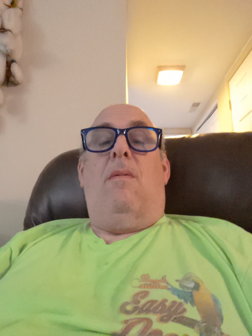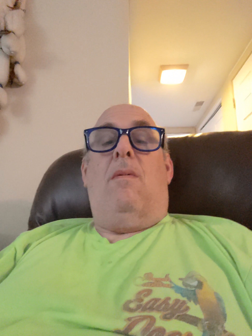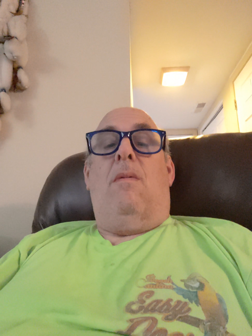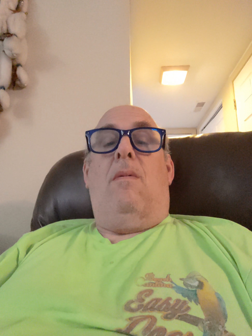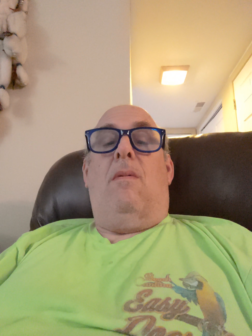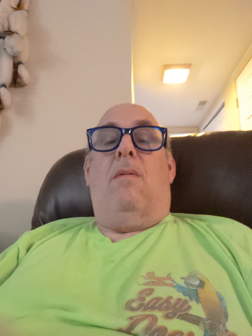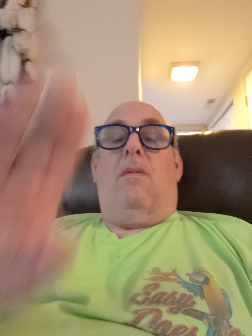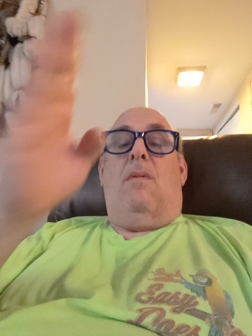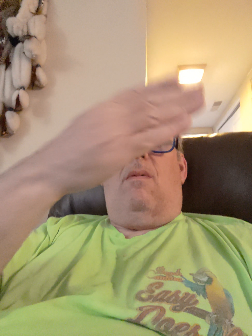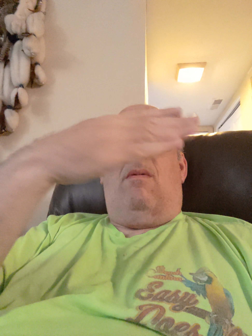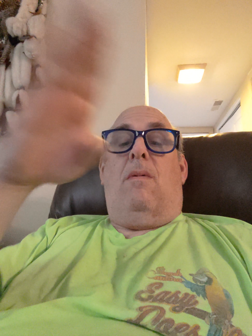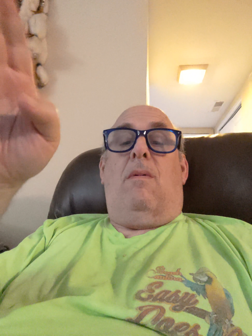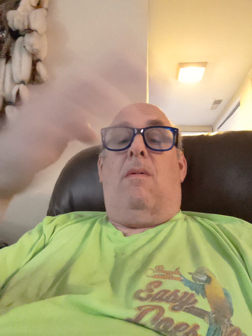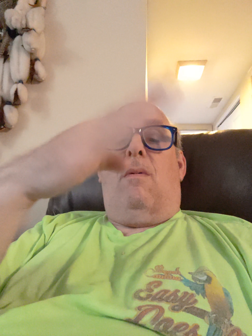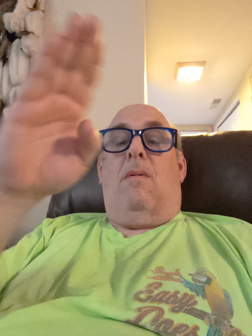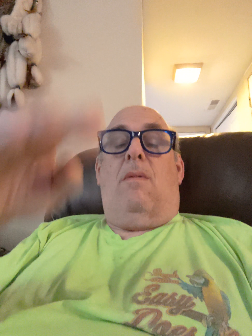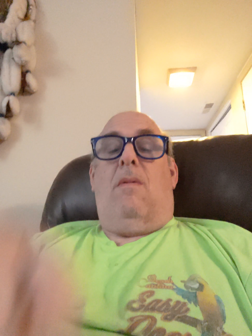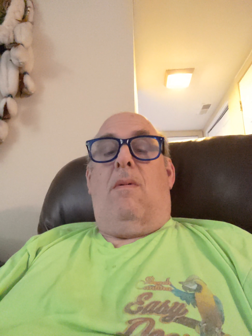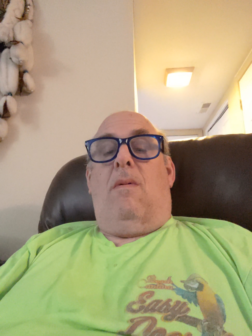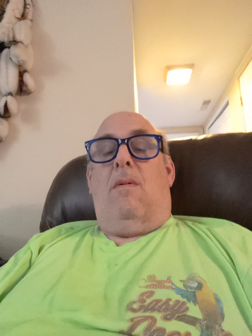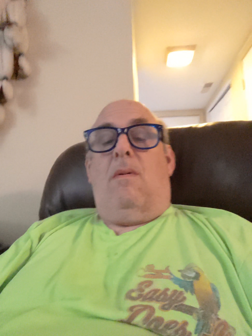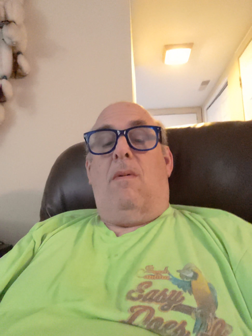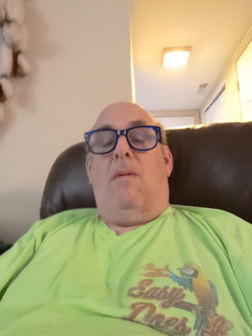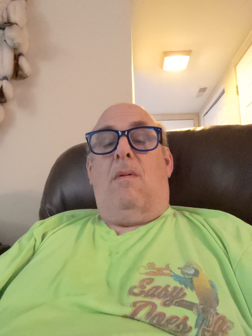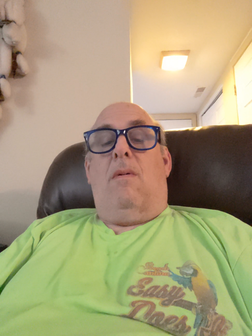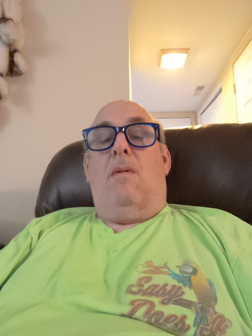flag